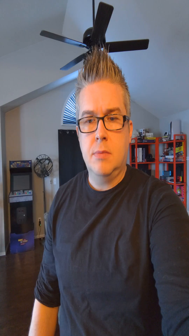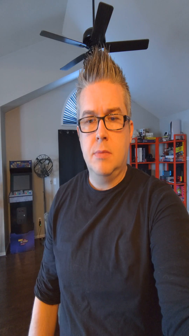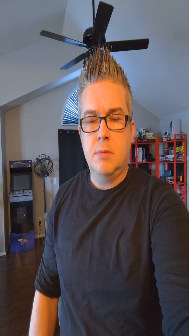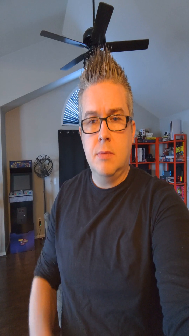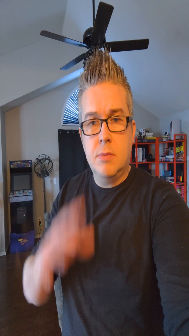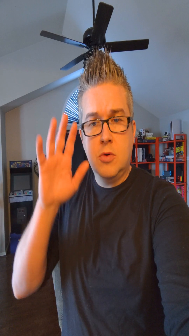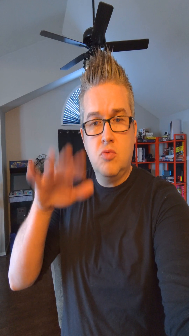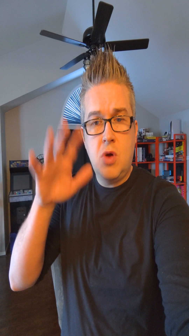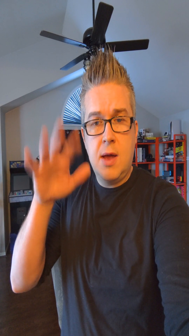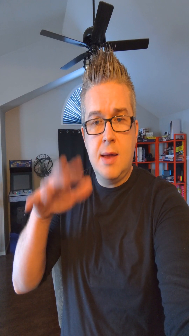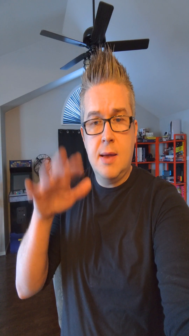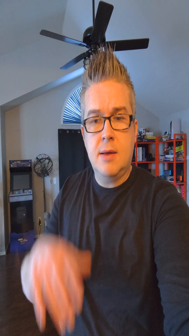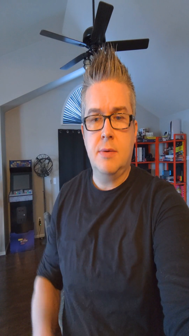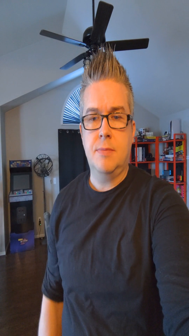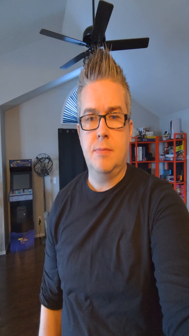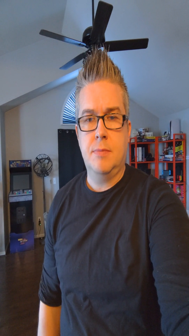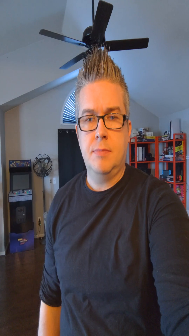rain